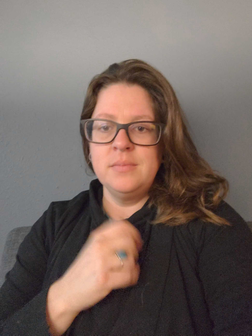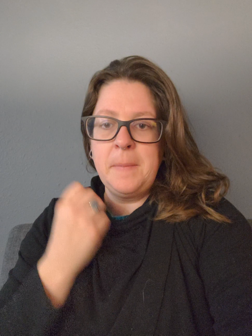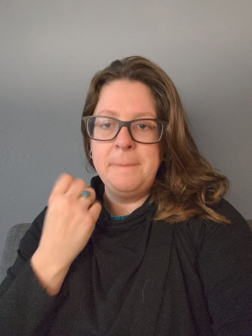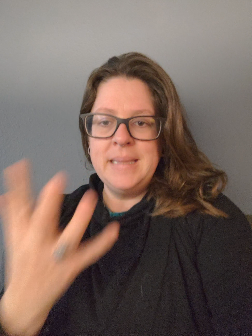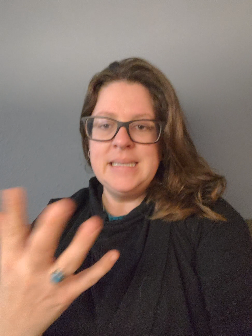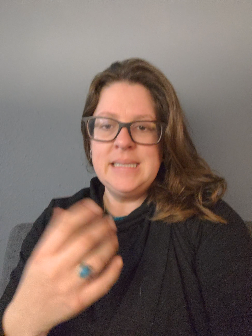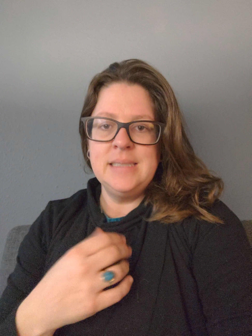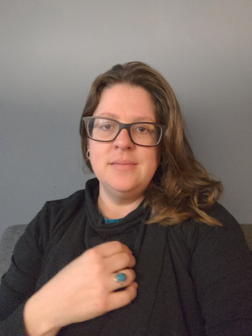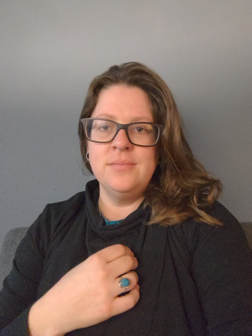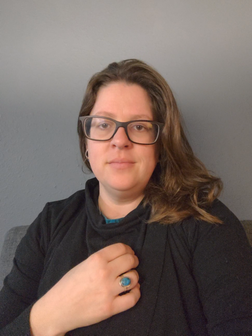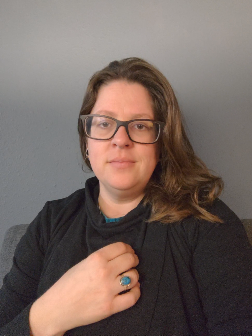many